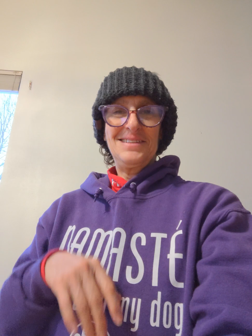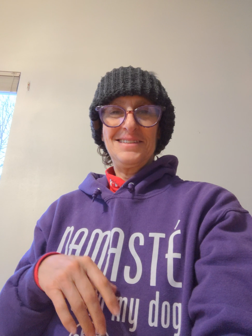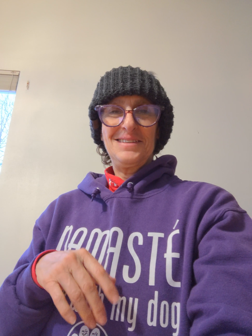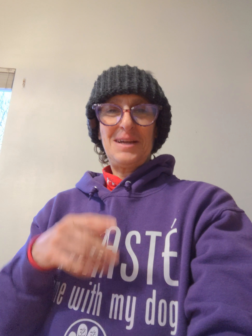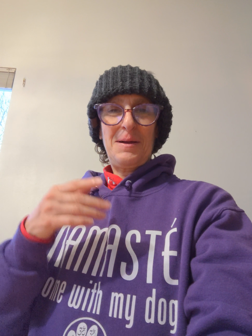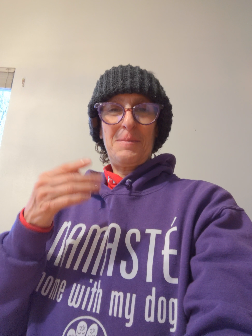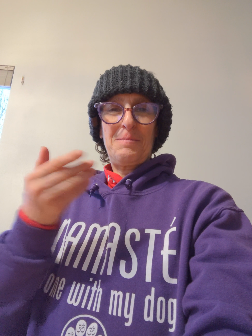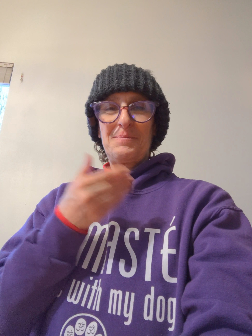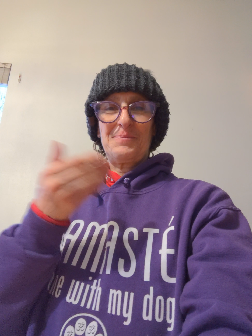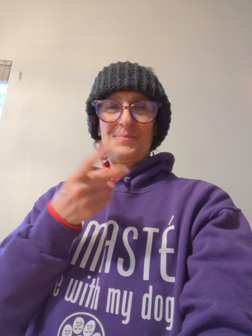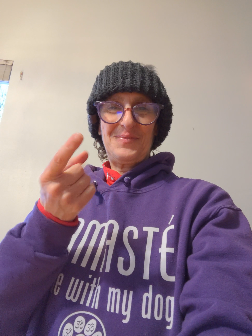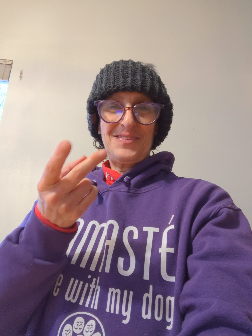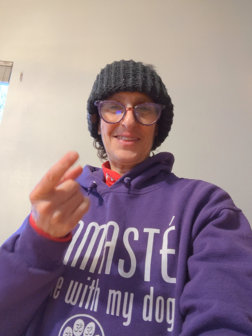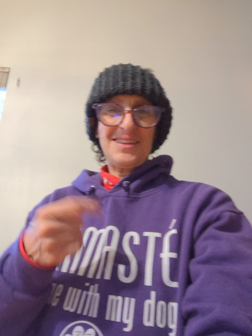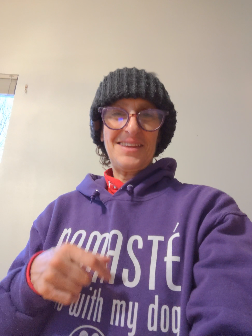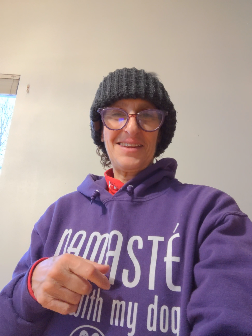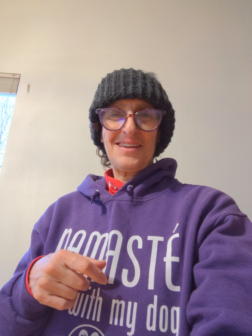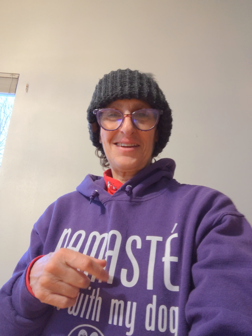puppy